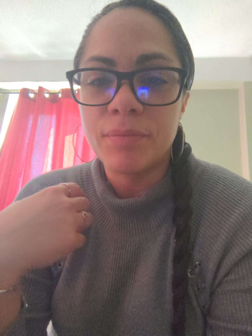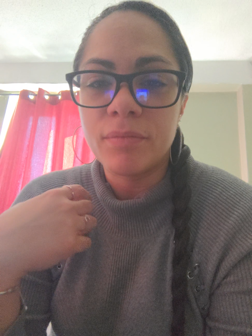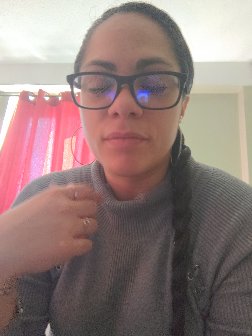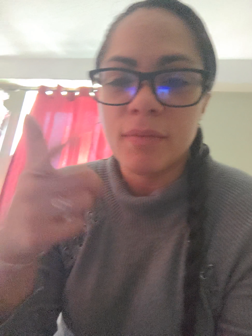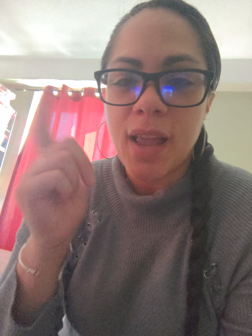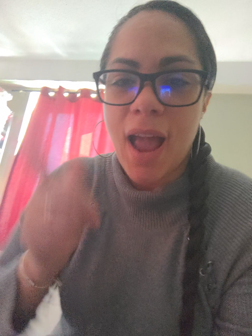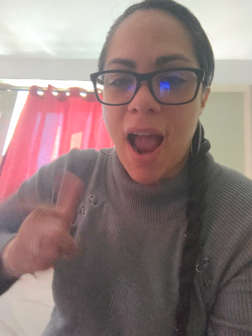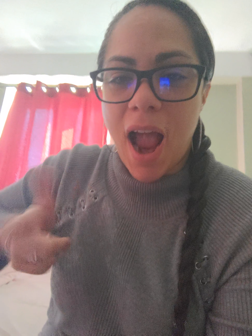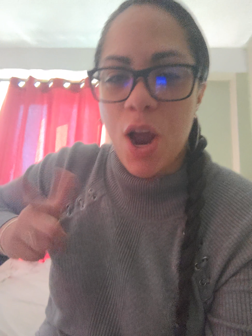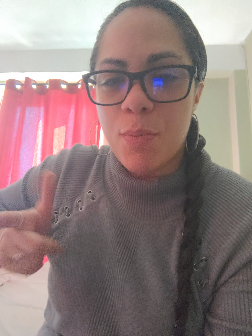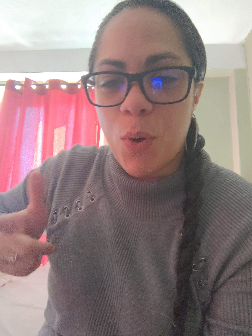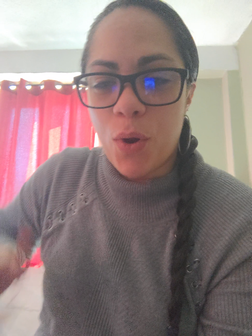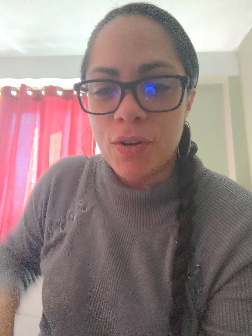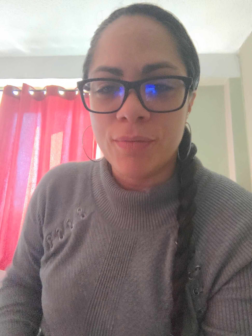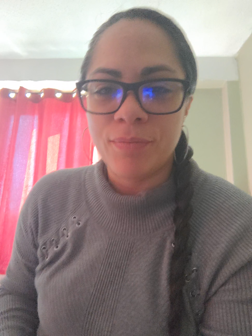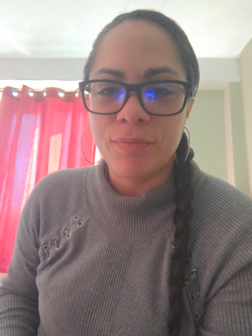cowboy